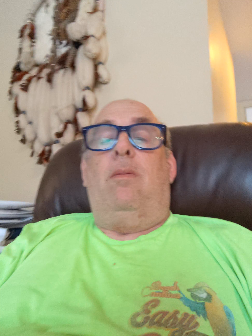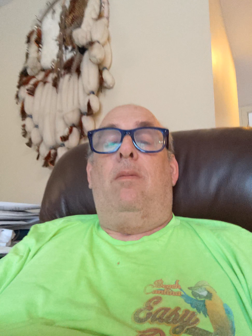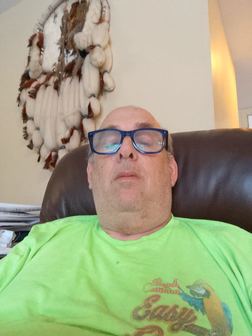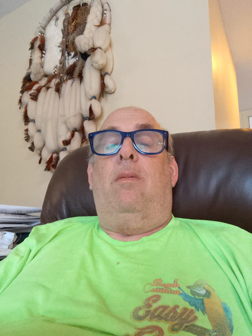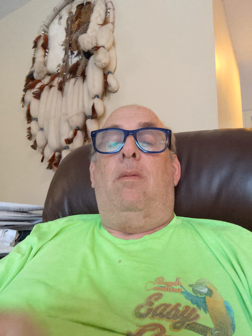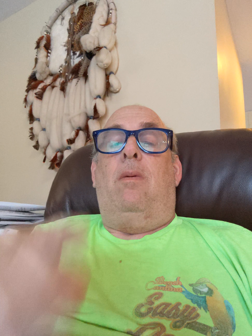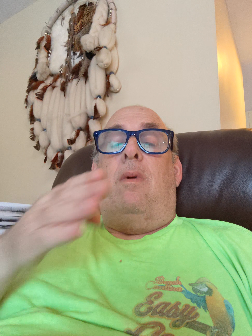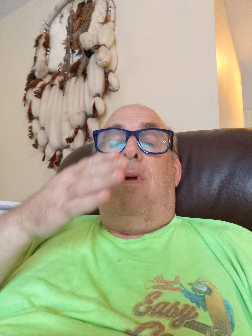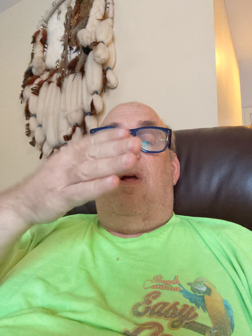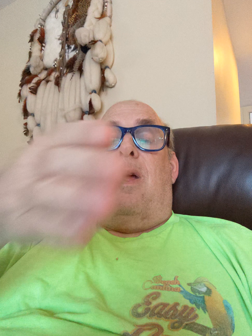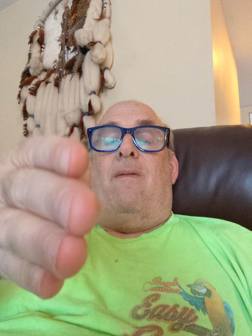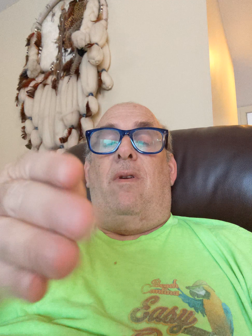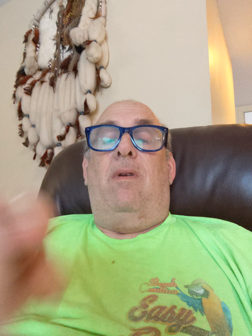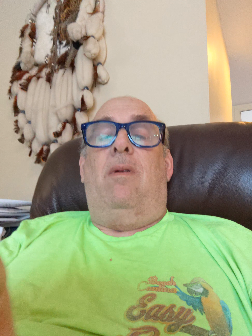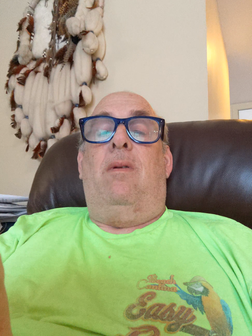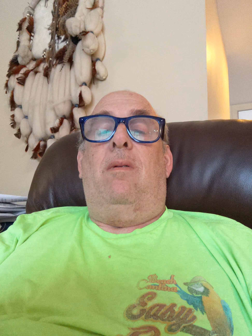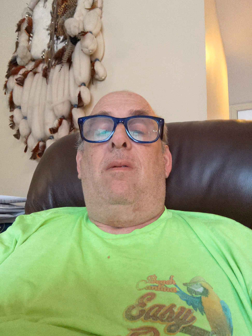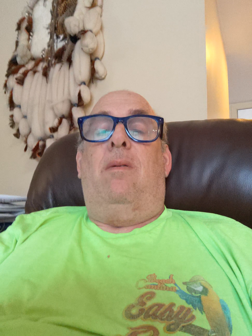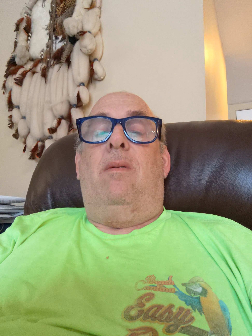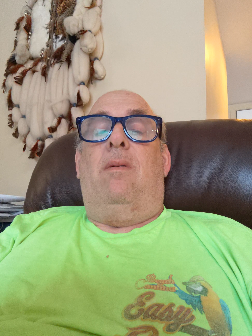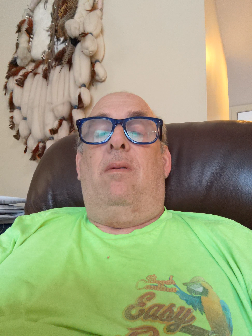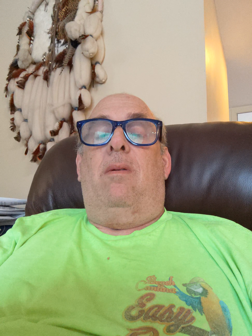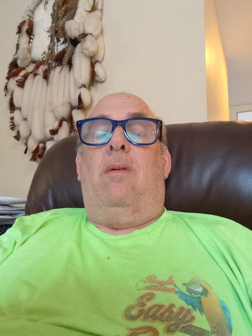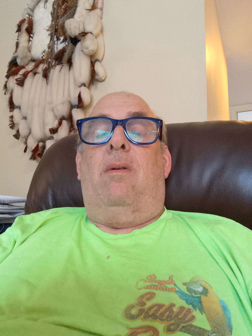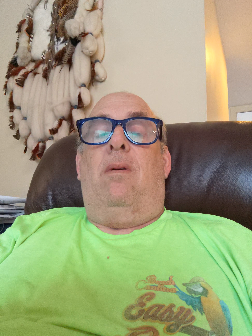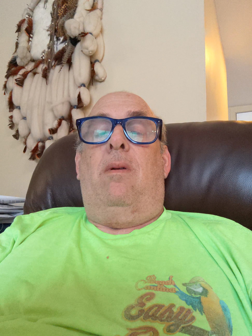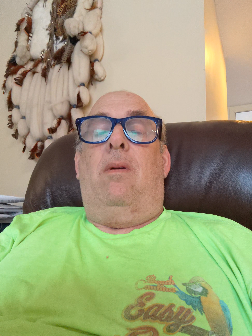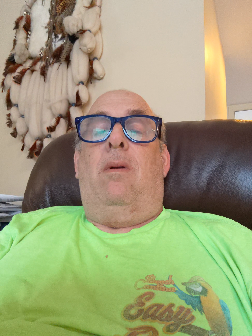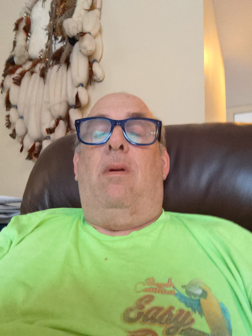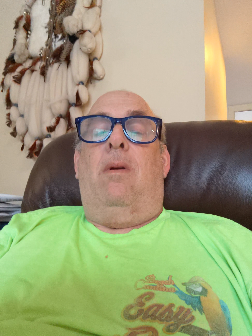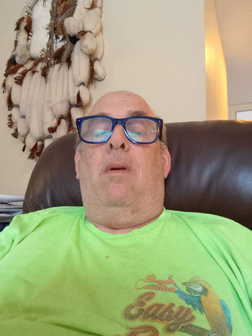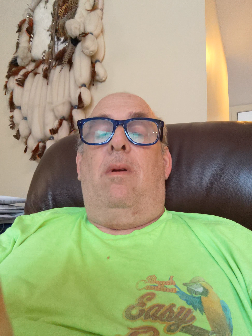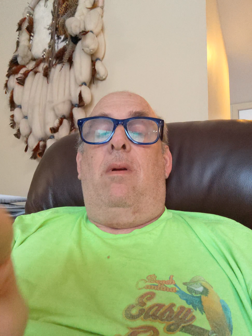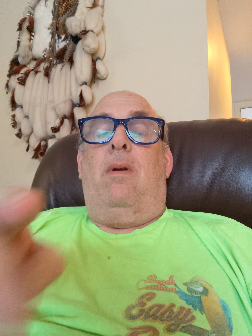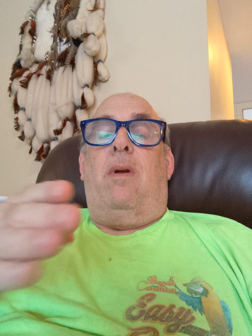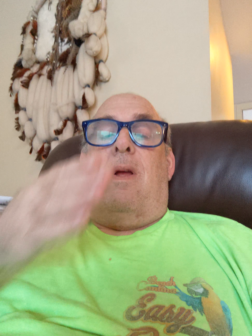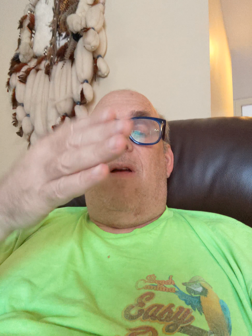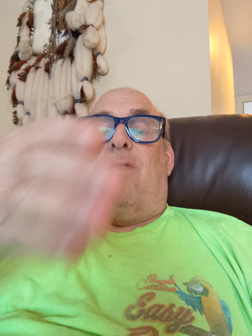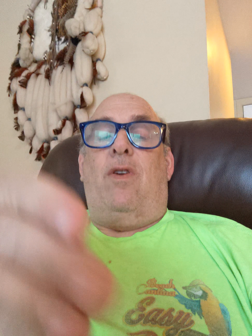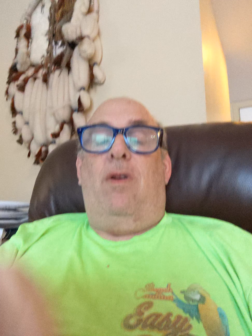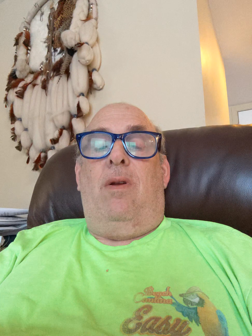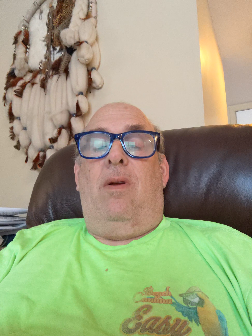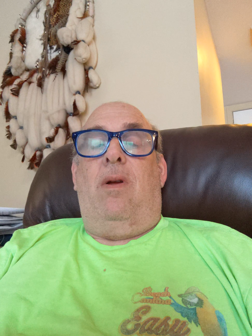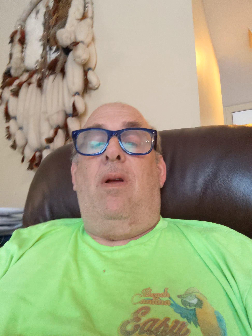after